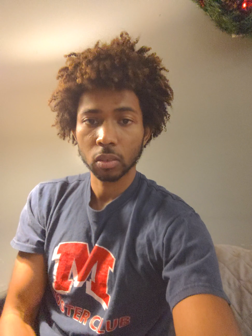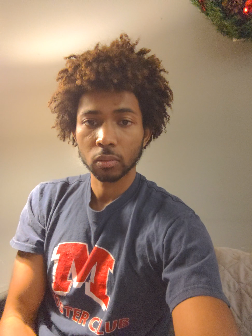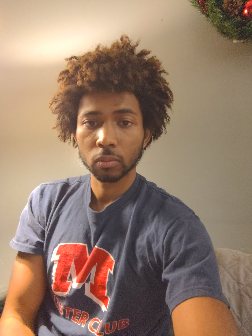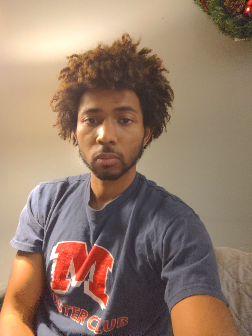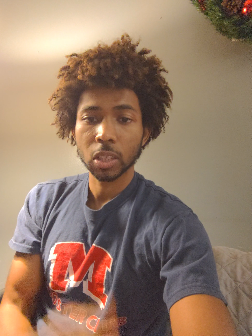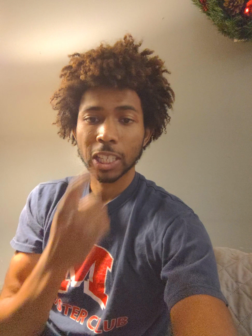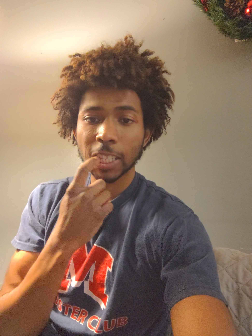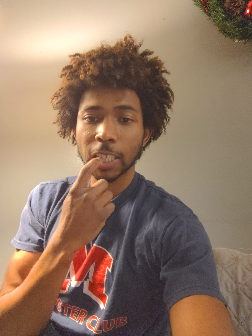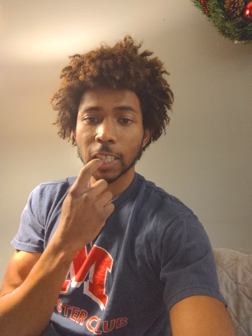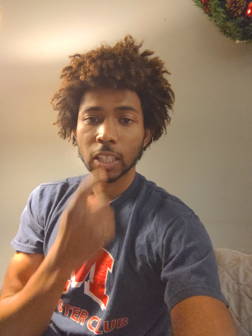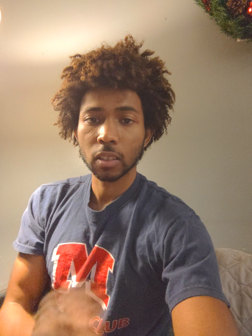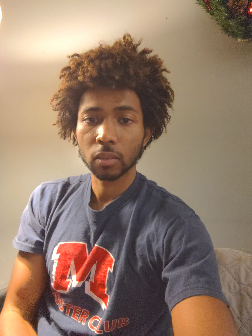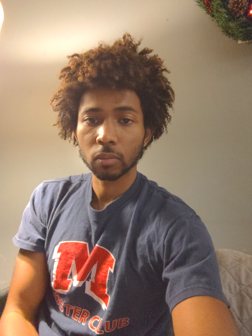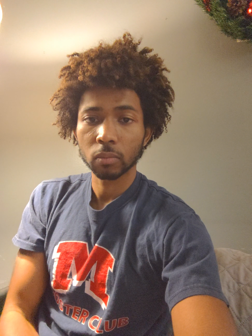tooth